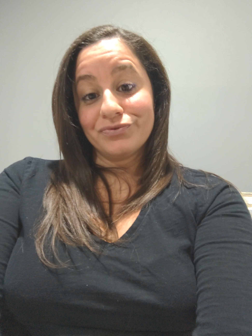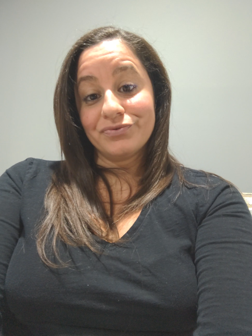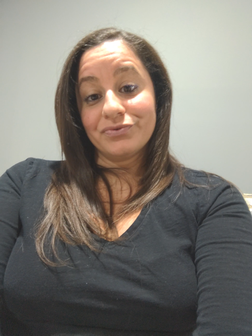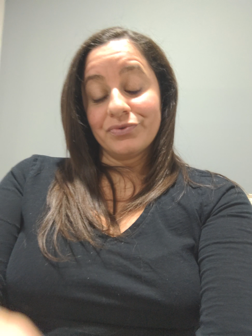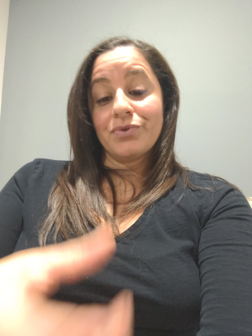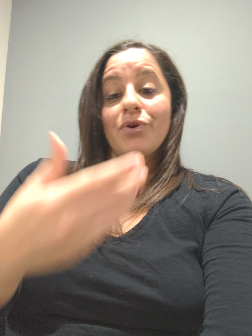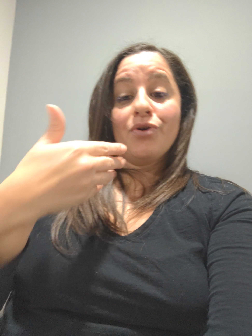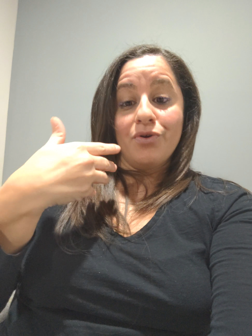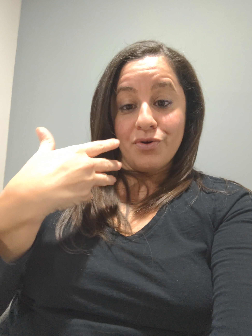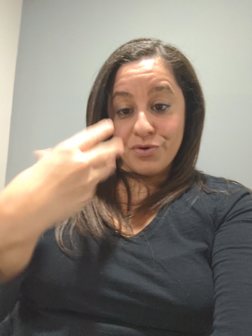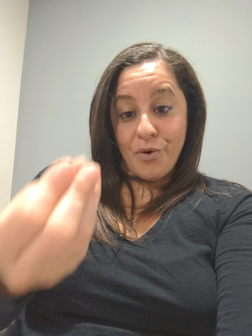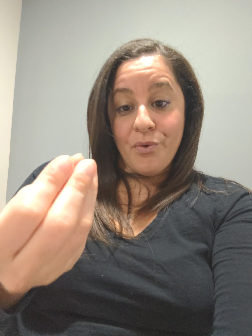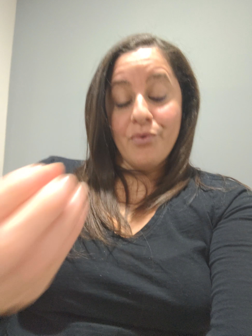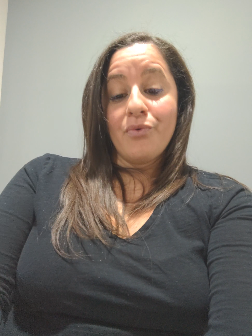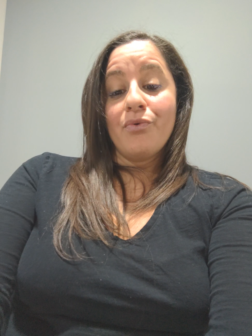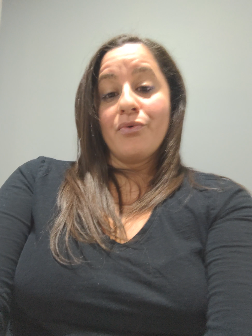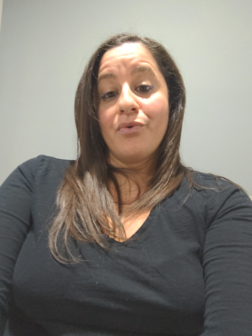go